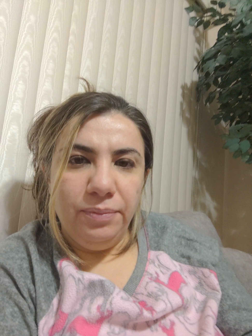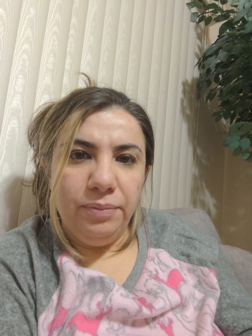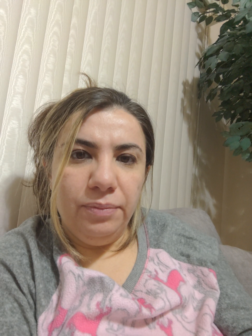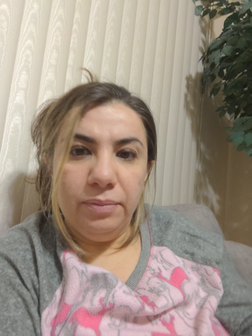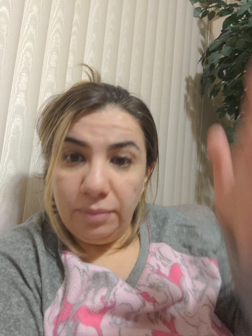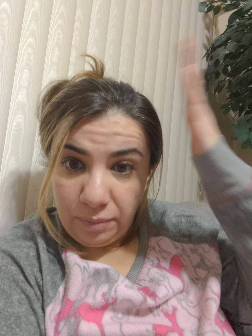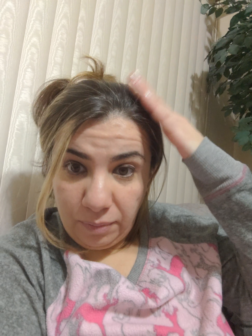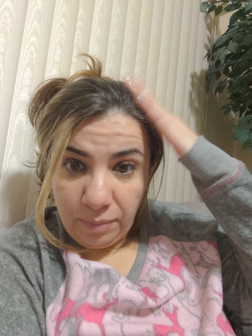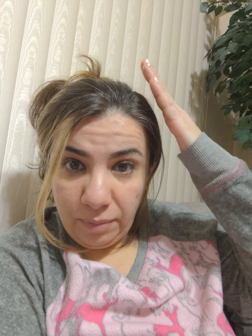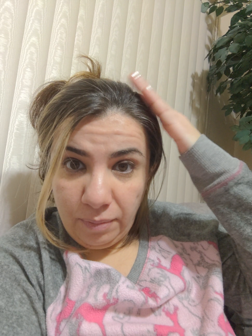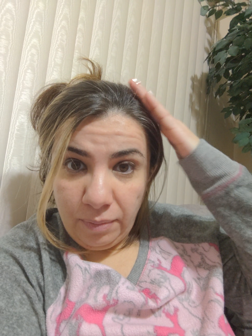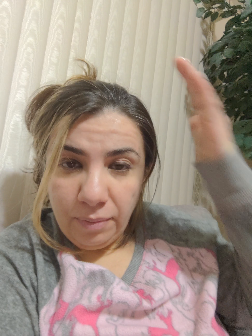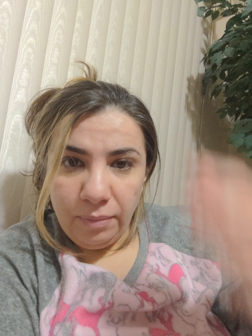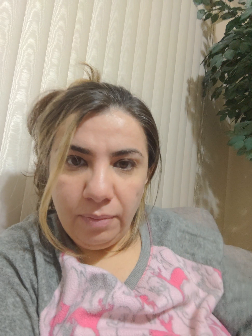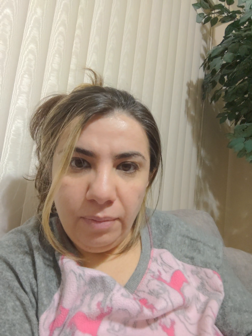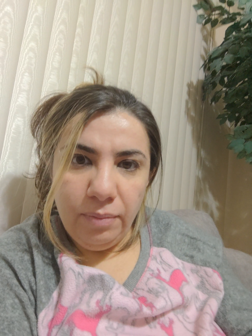hat